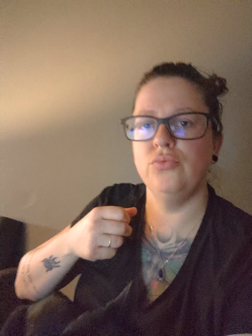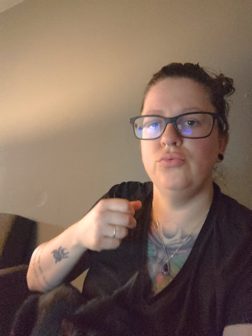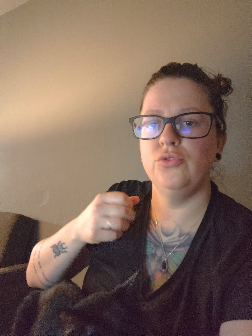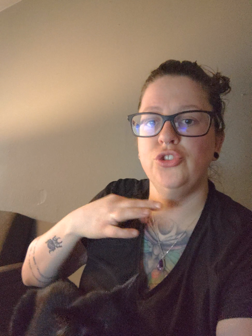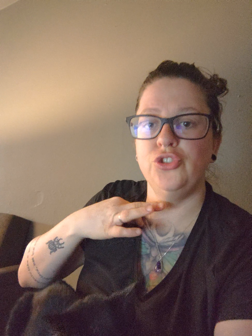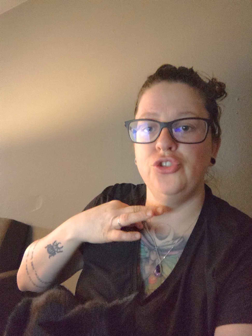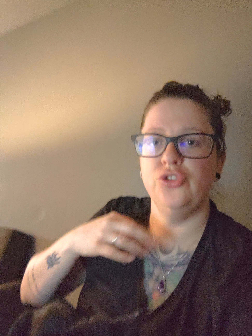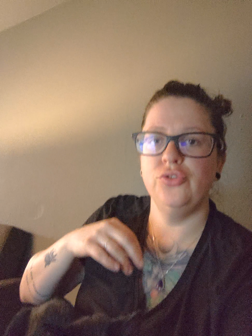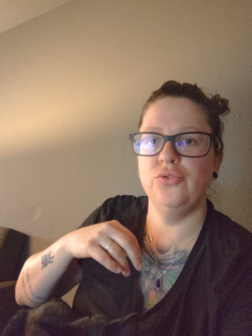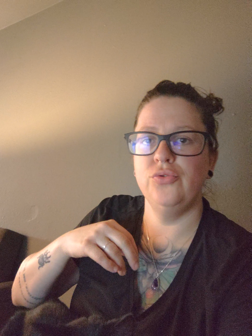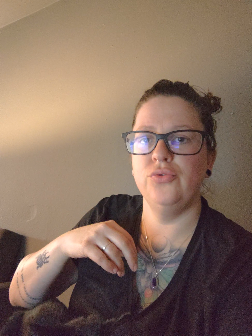shirt